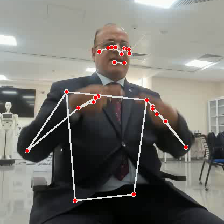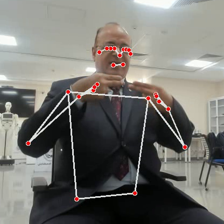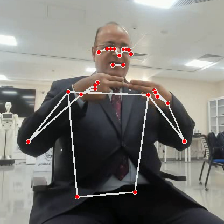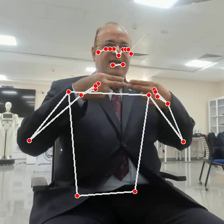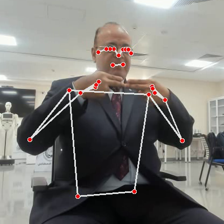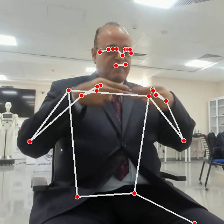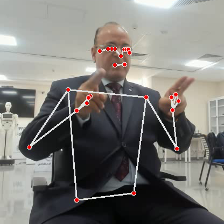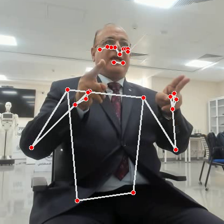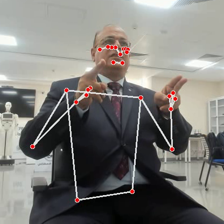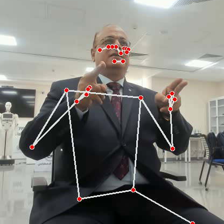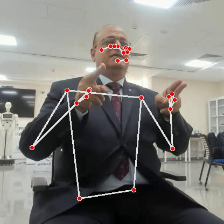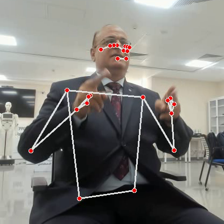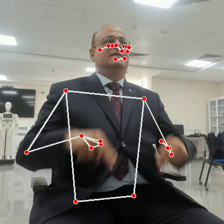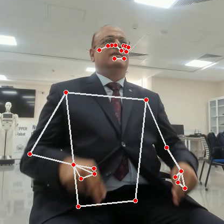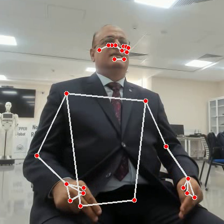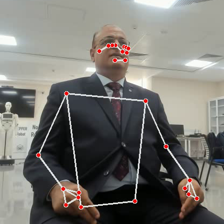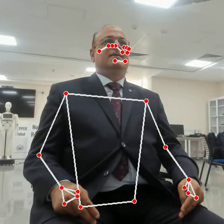mashy